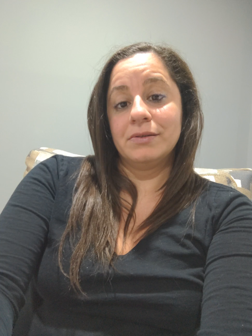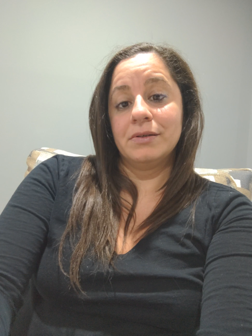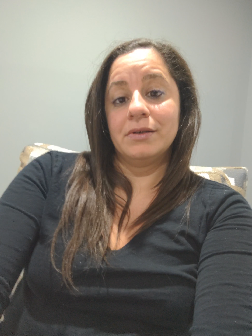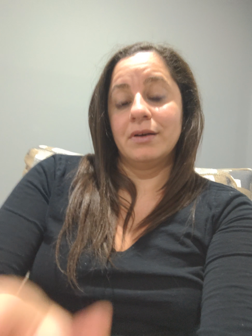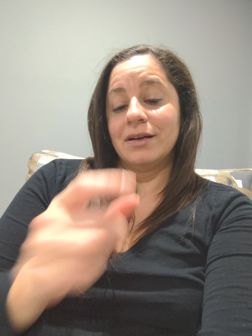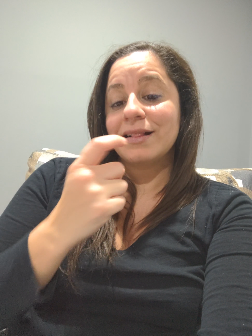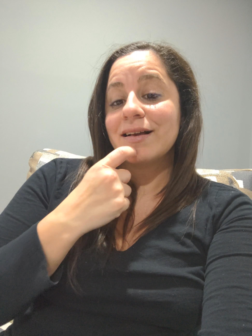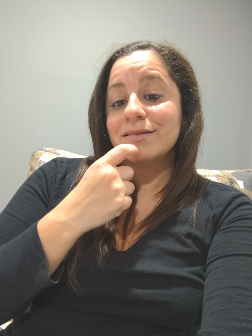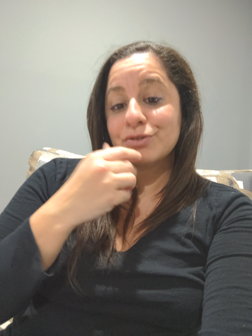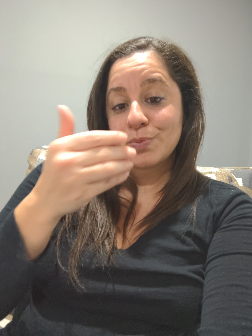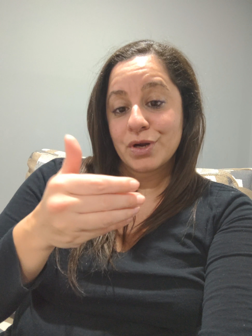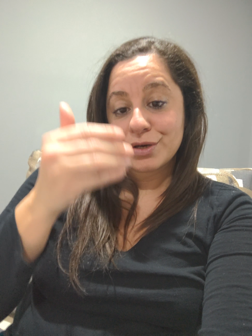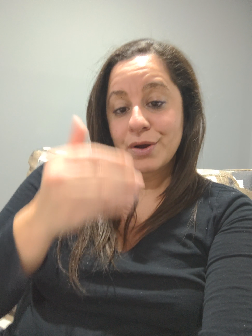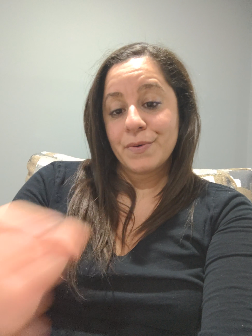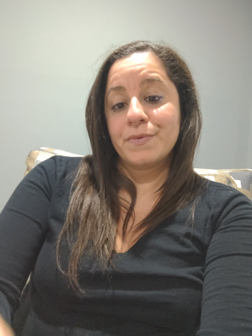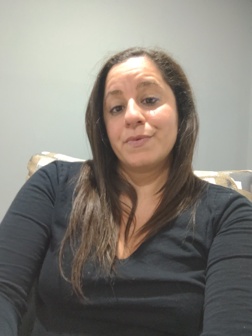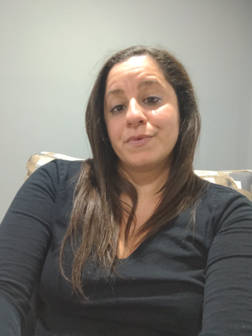window